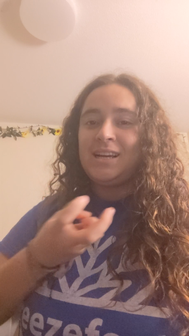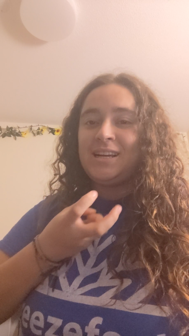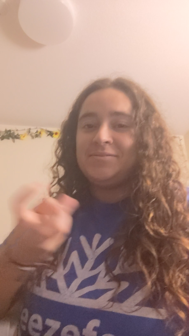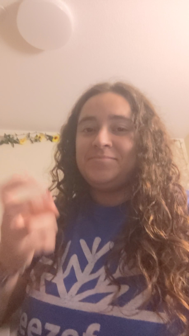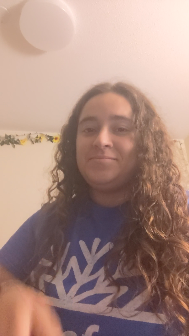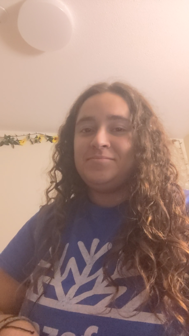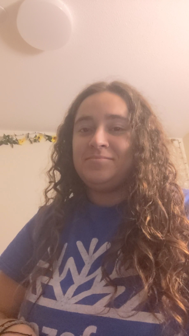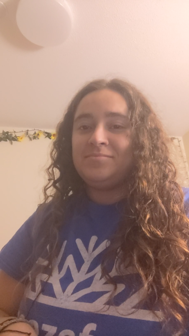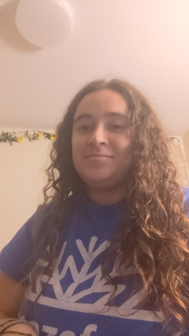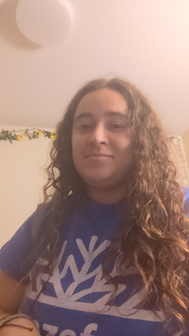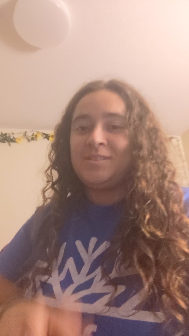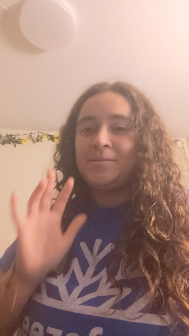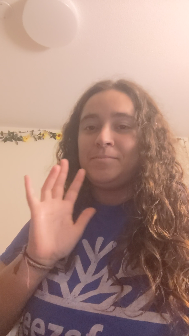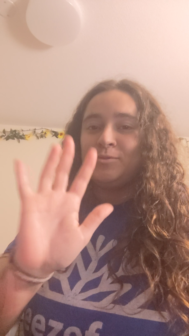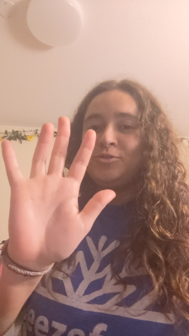push